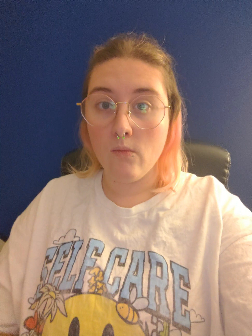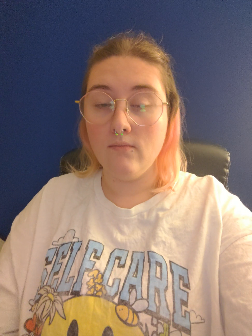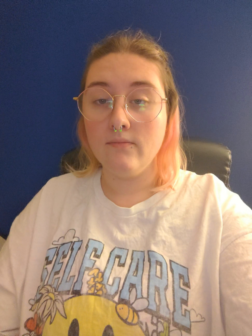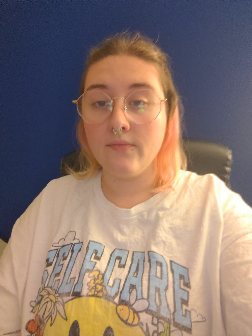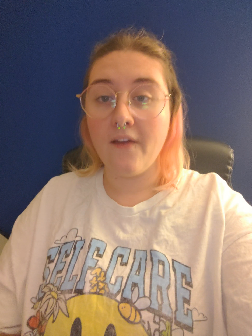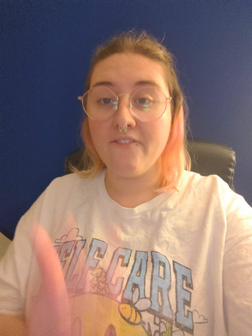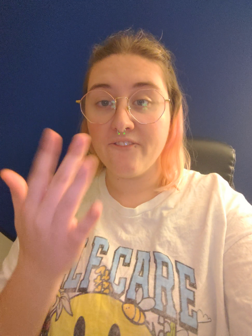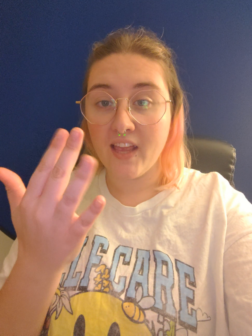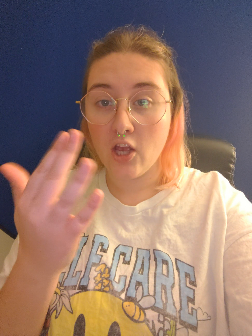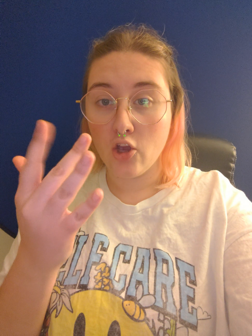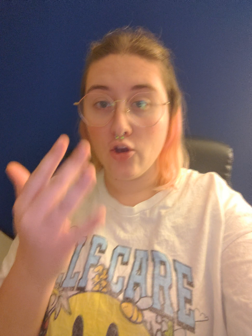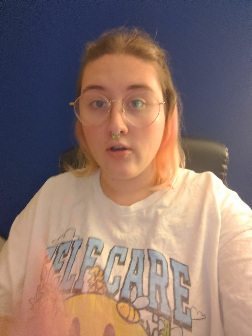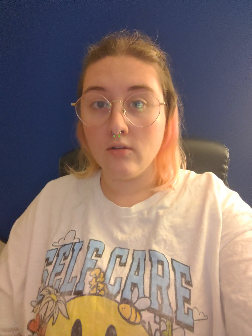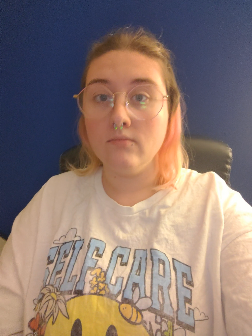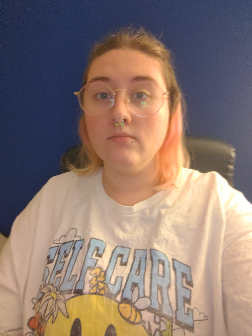finger